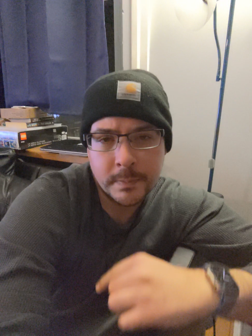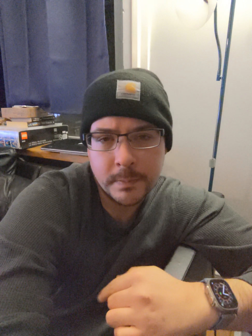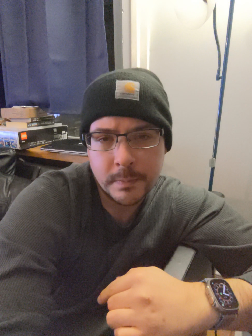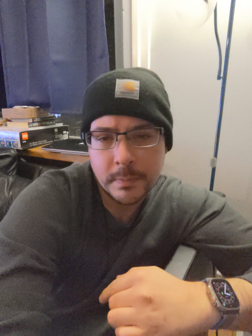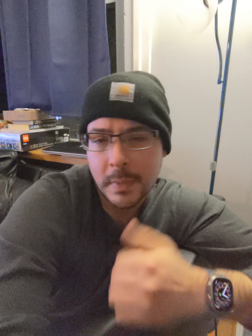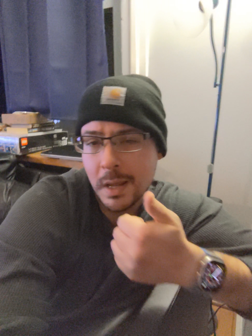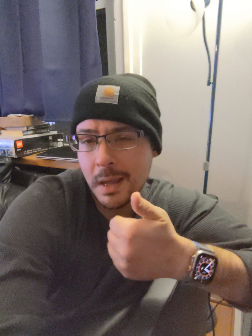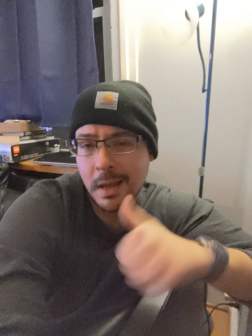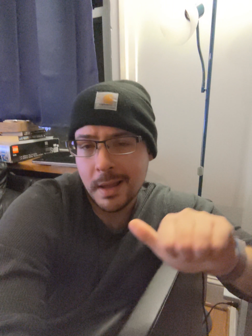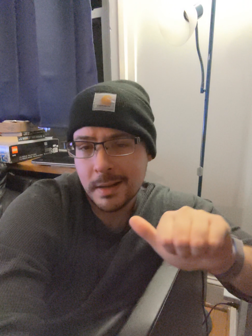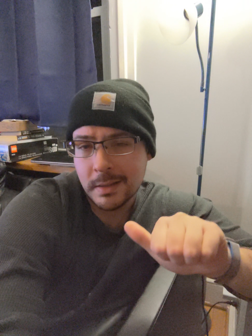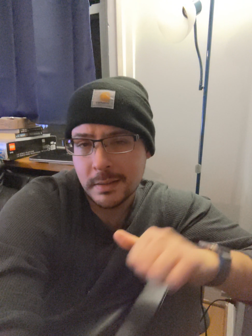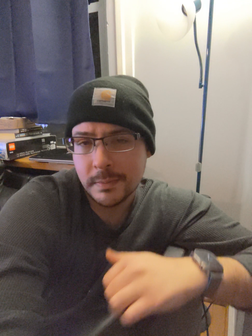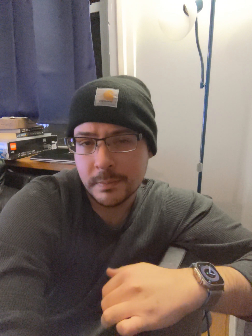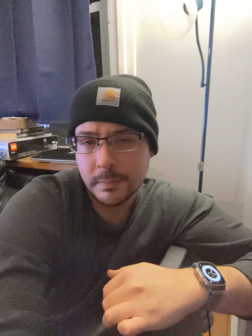any